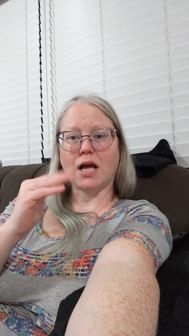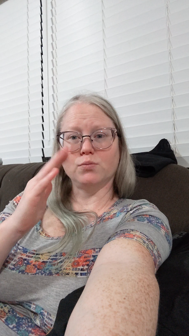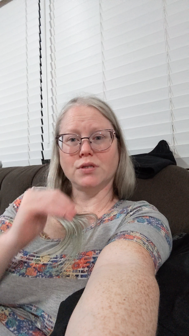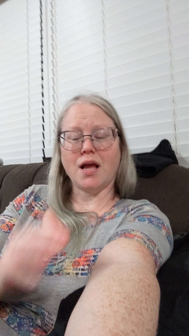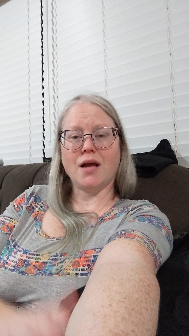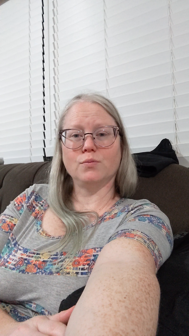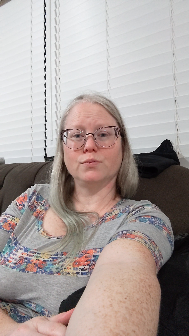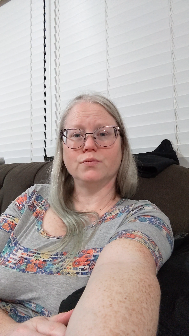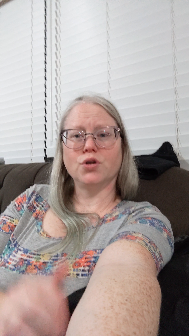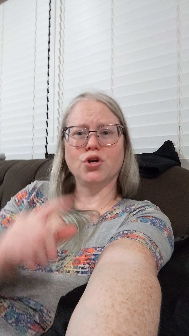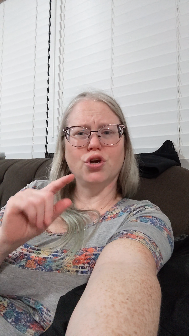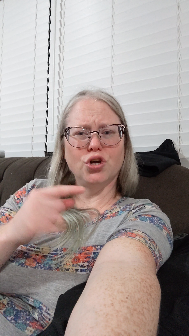hurt